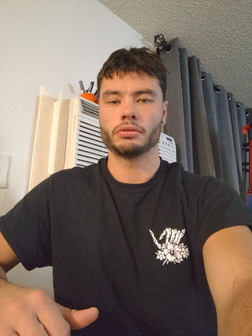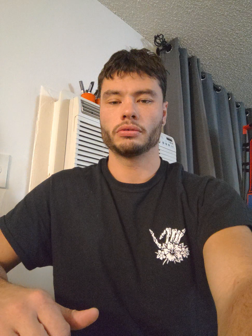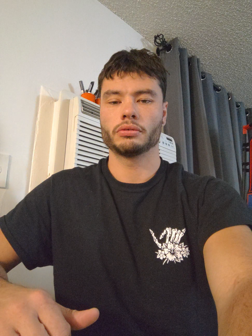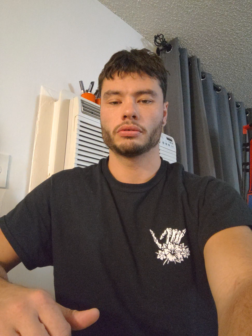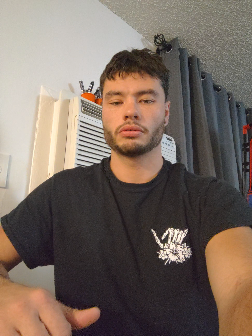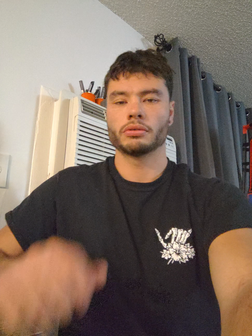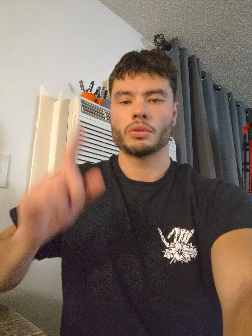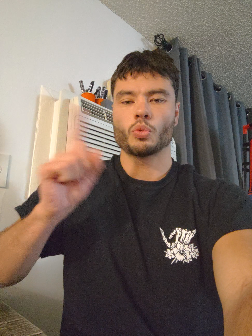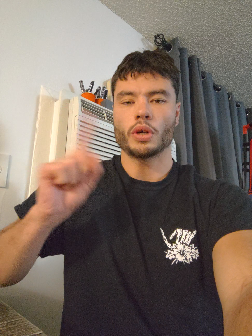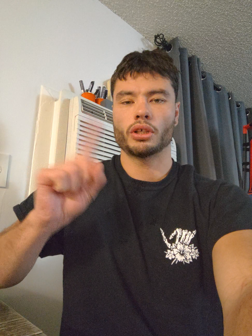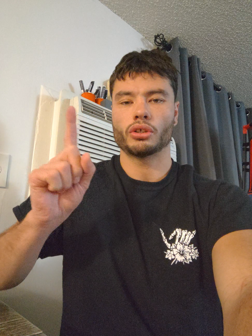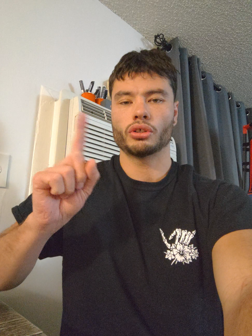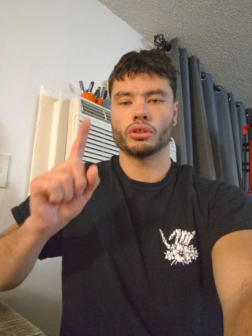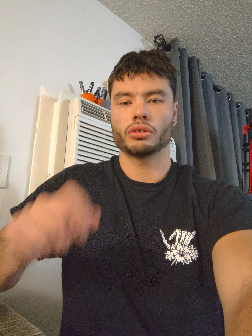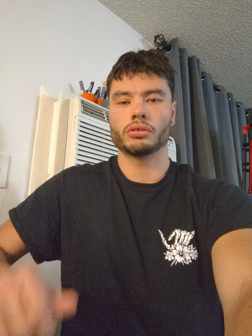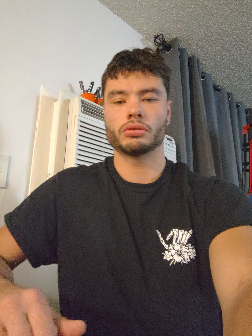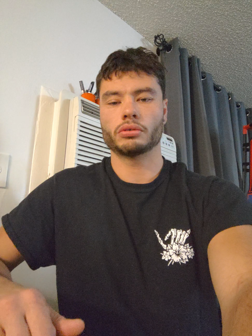where